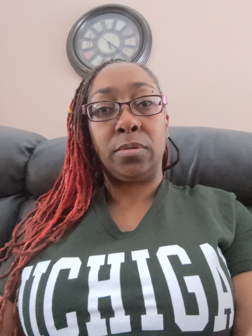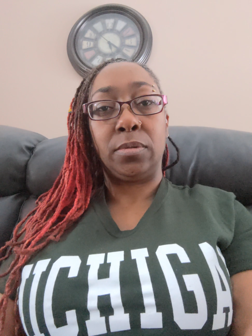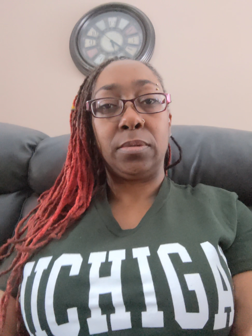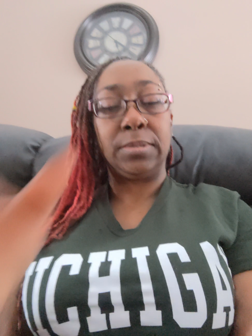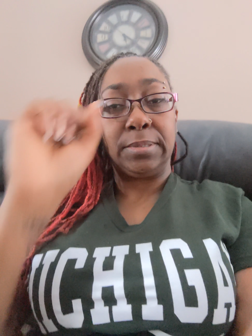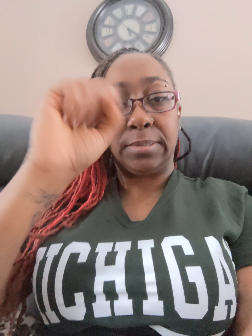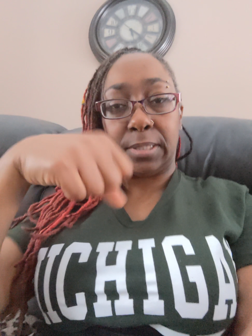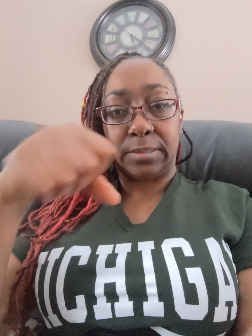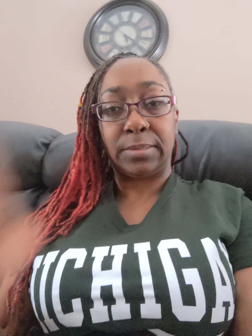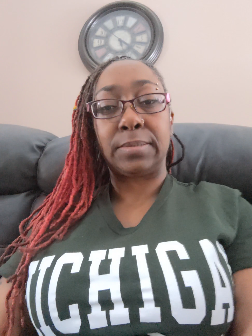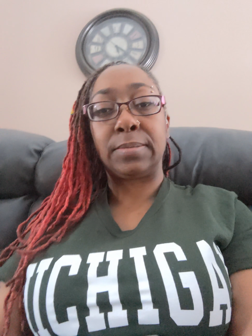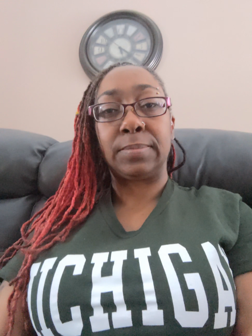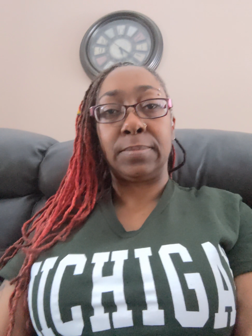yes